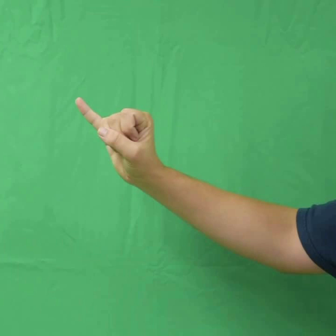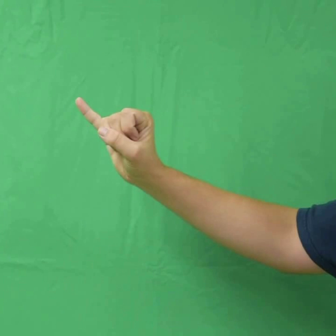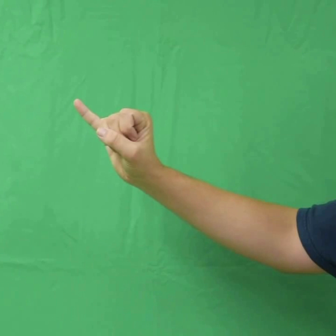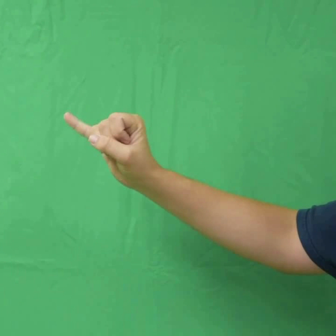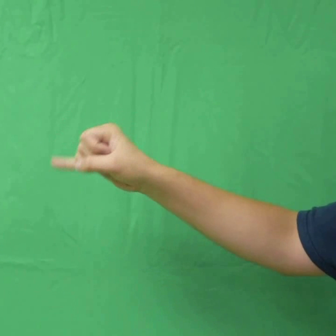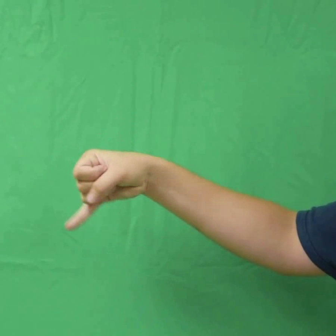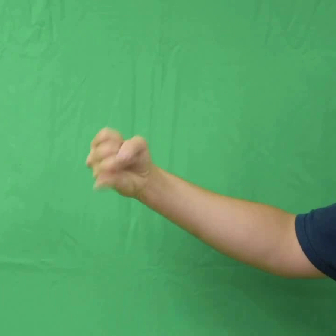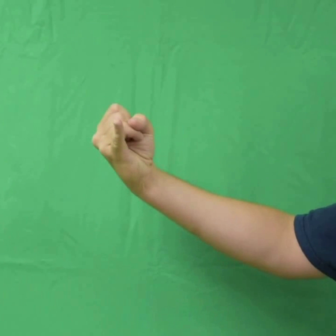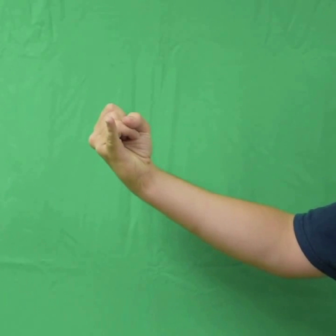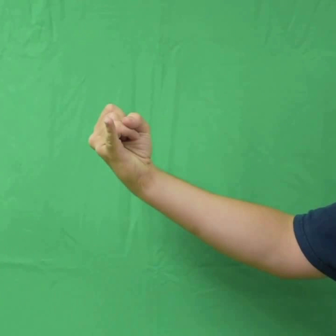J